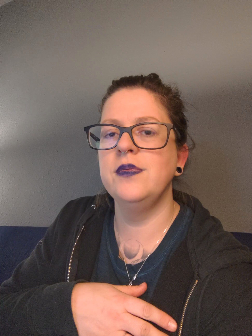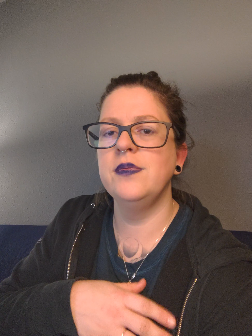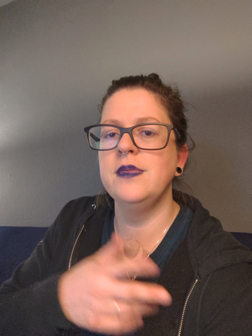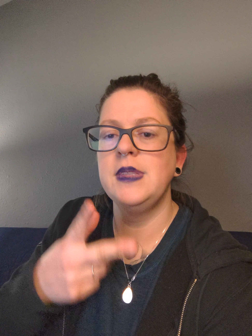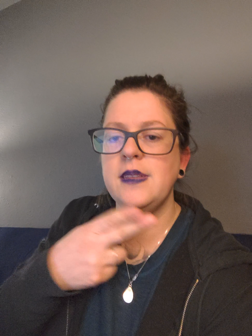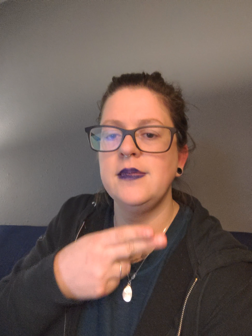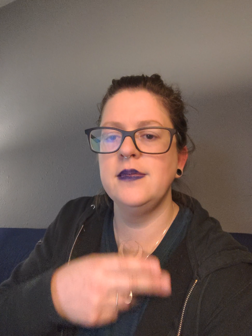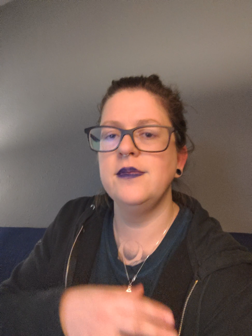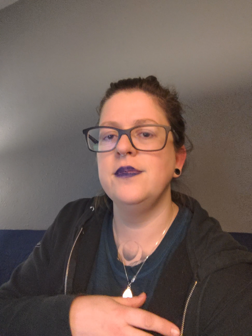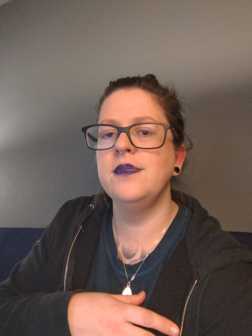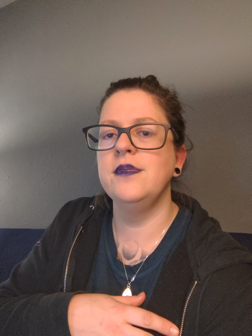cut